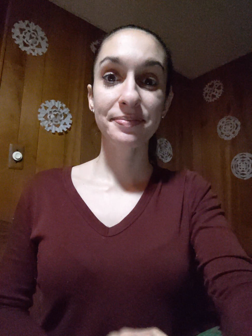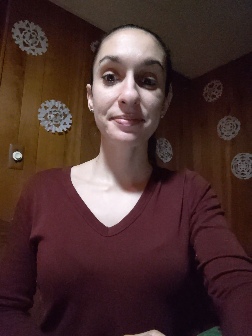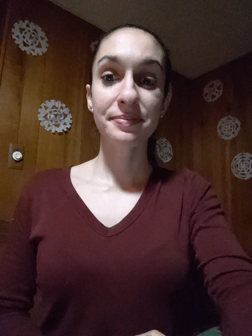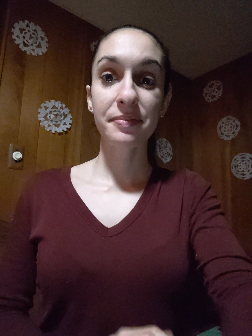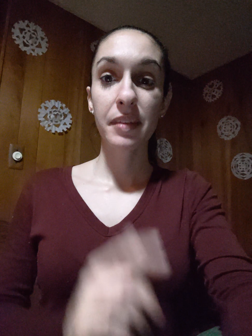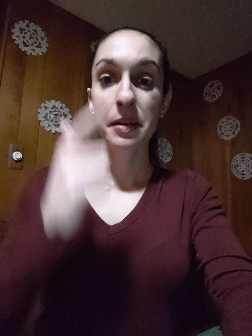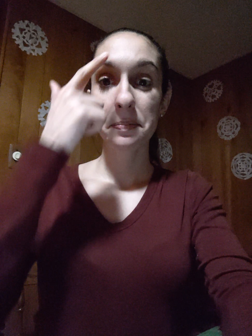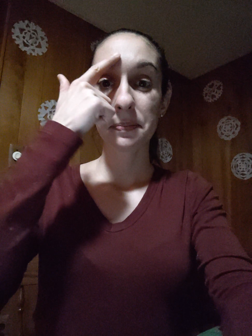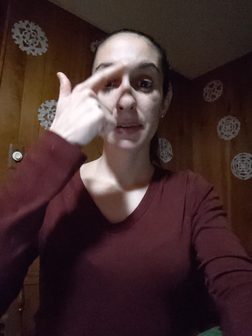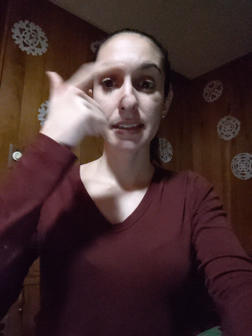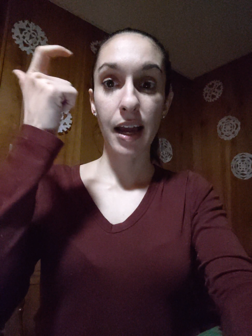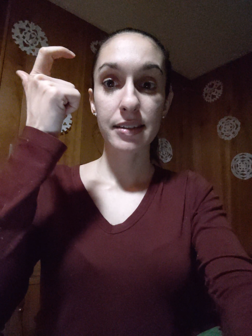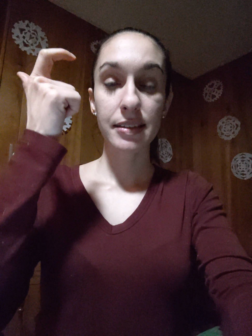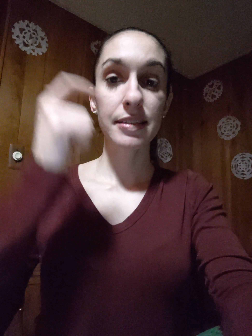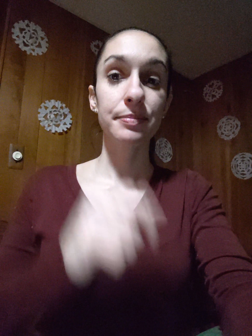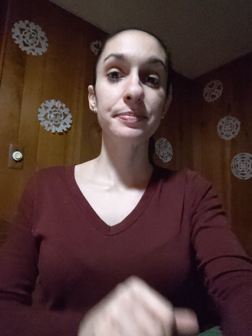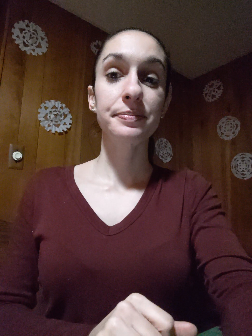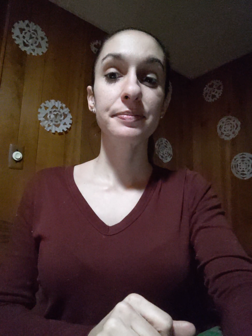because